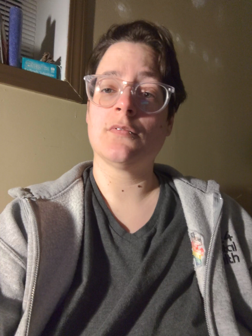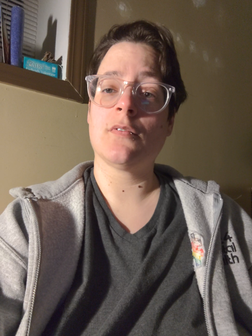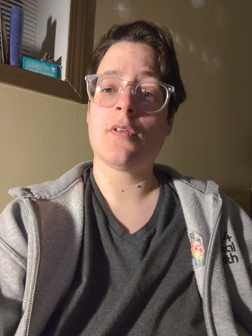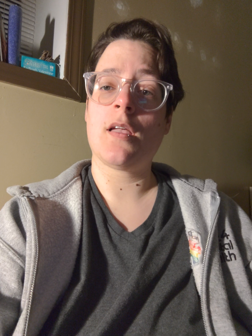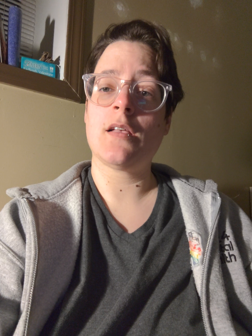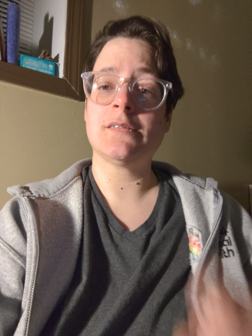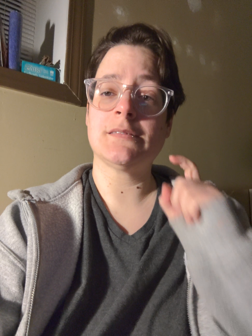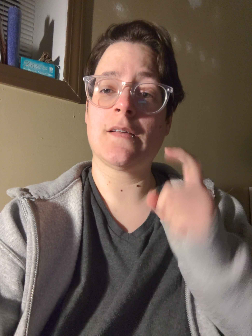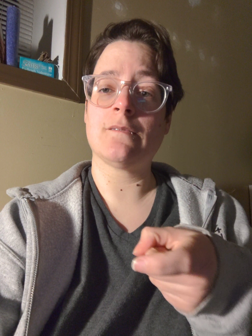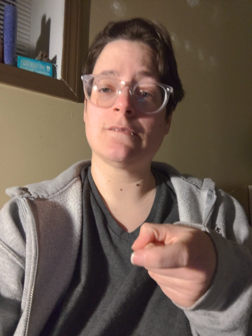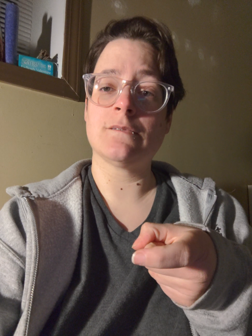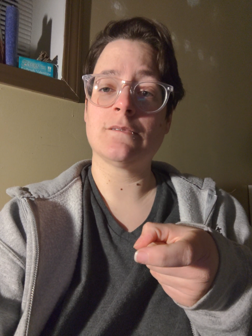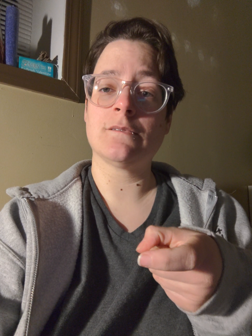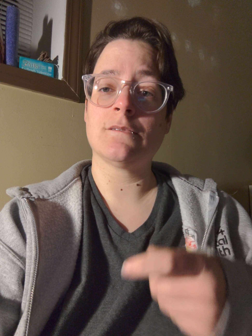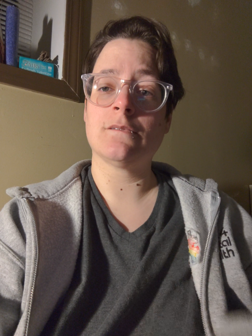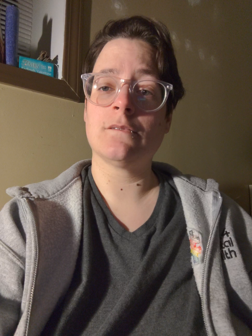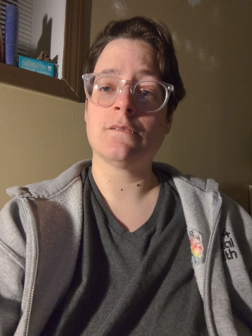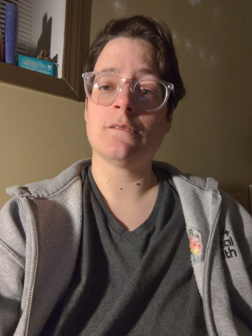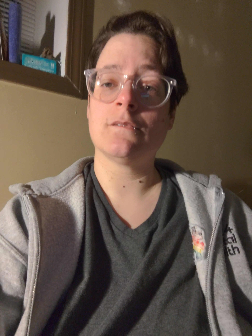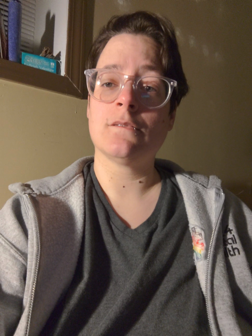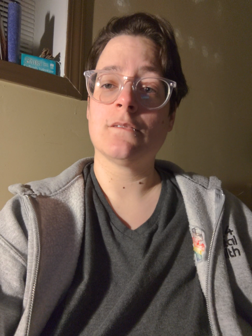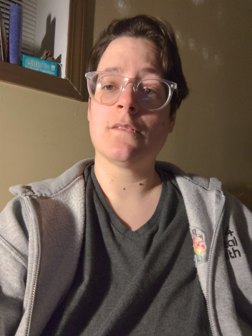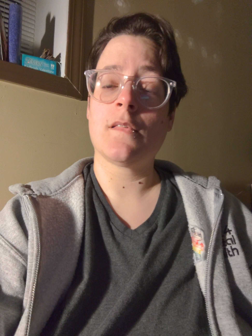gift